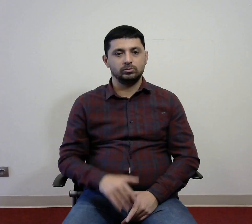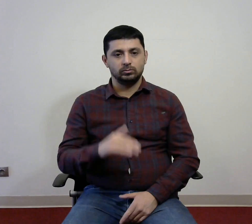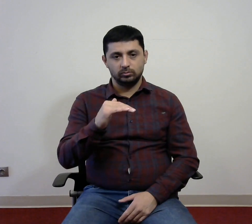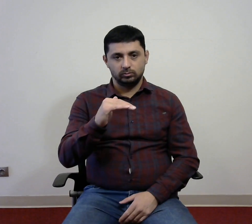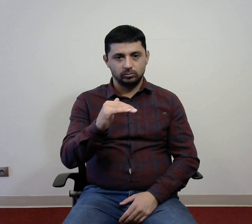siz